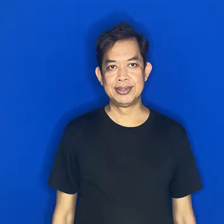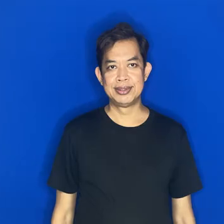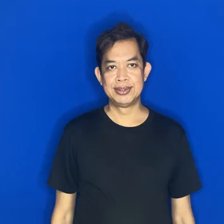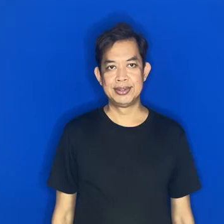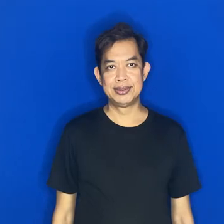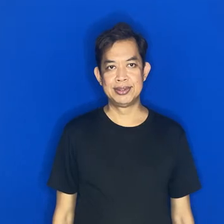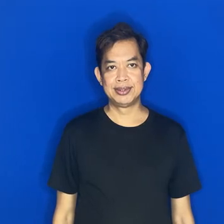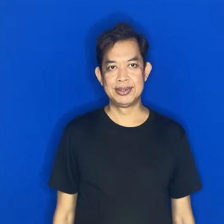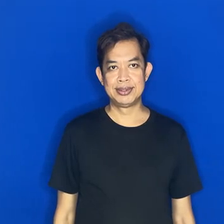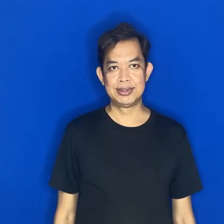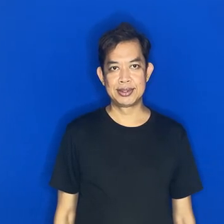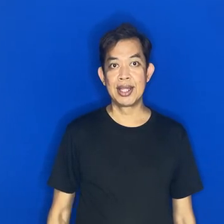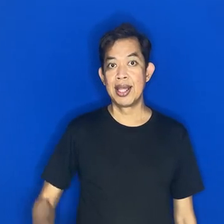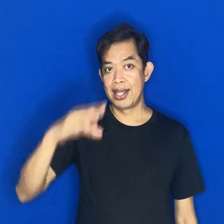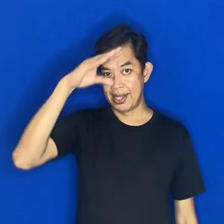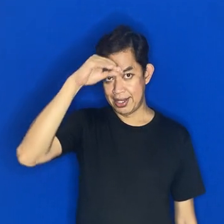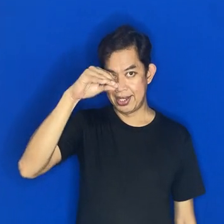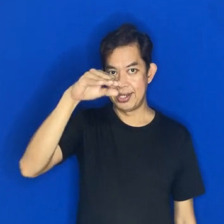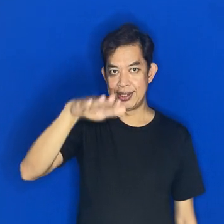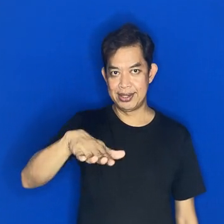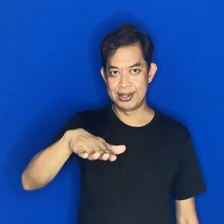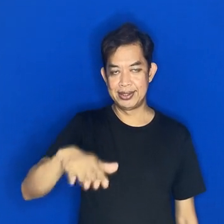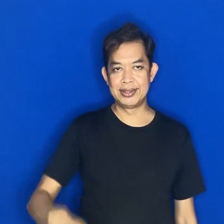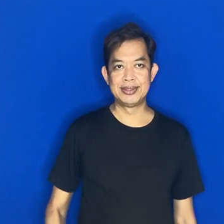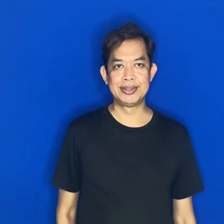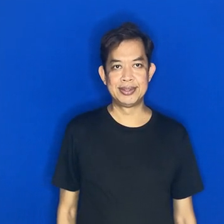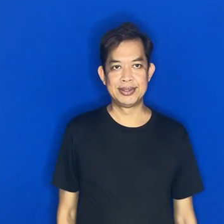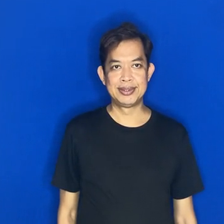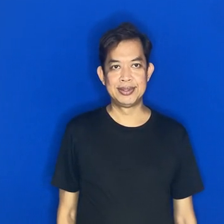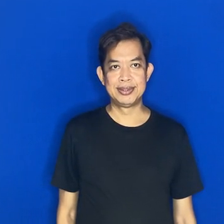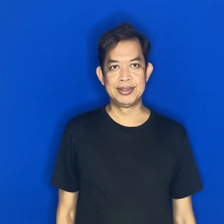boy